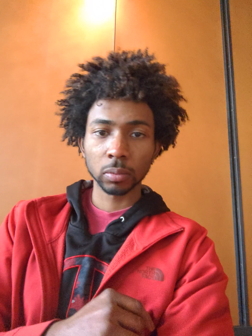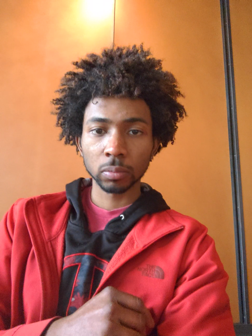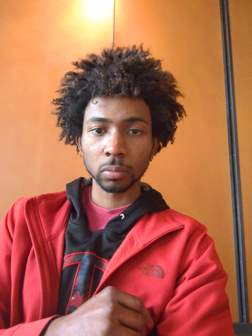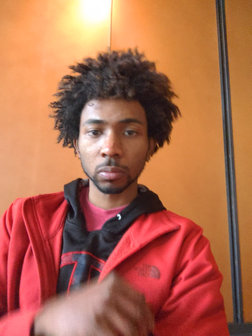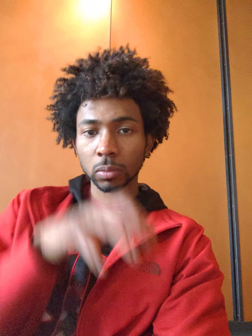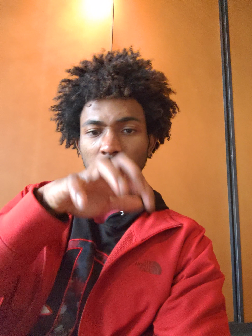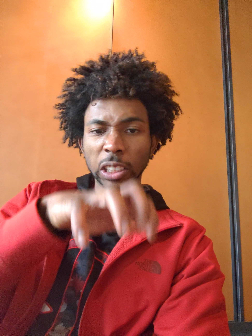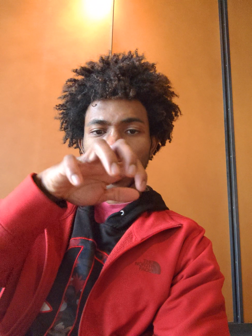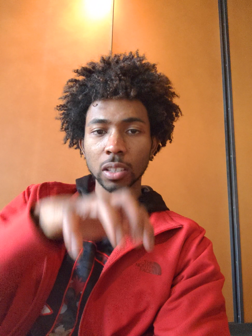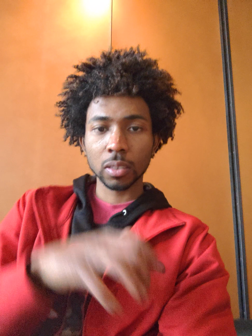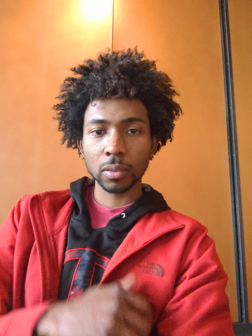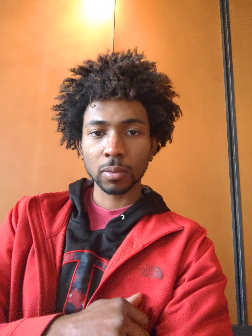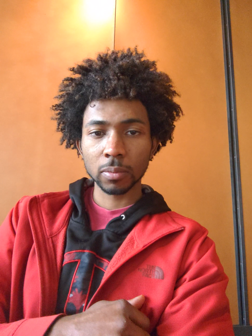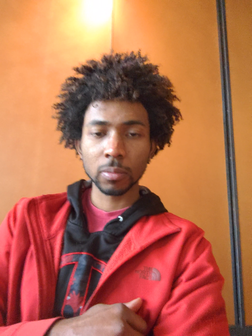alligator